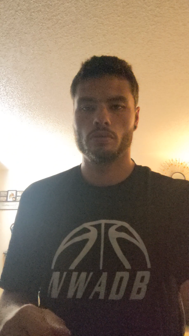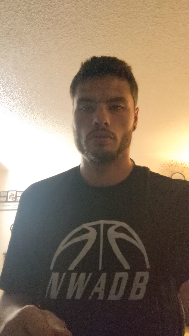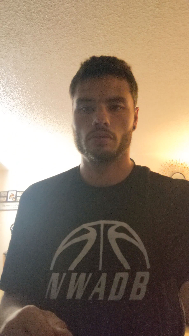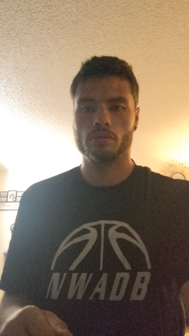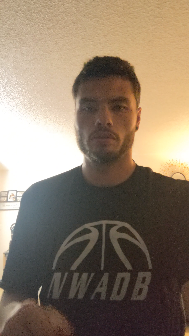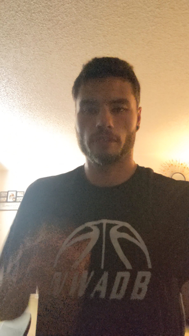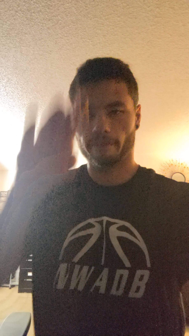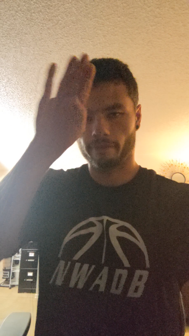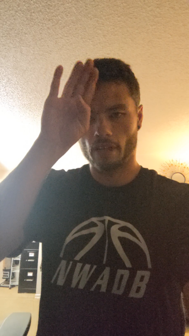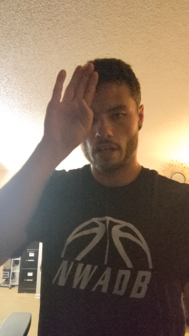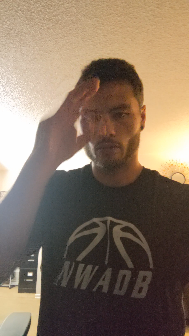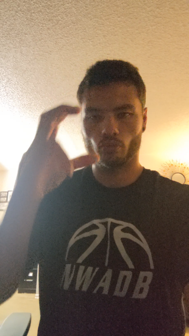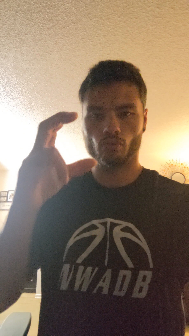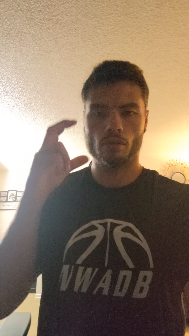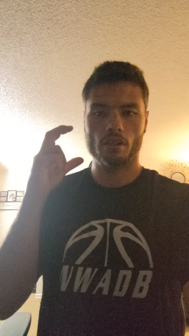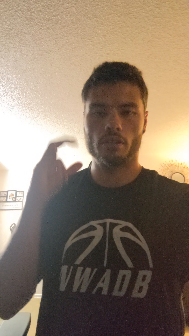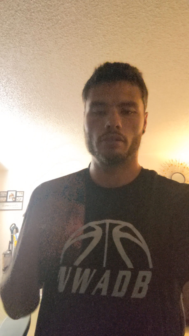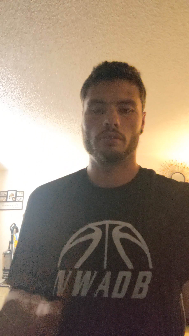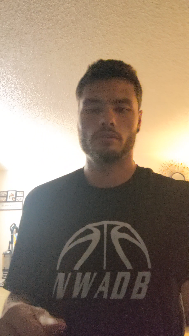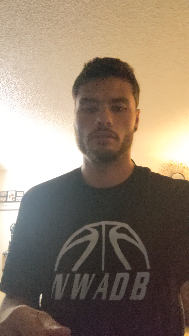fire truck